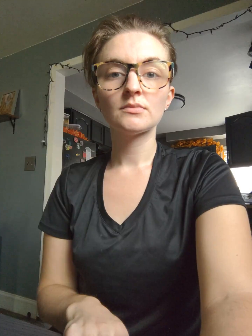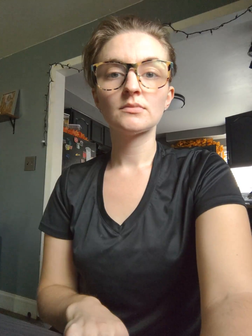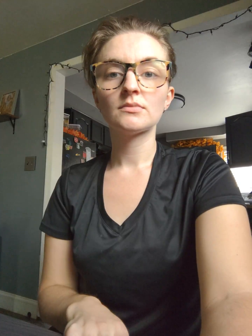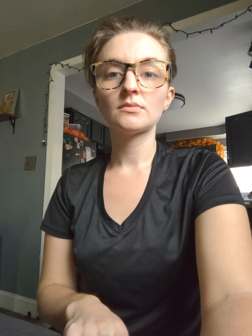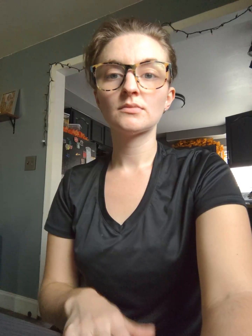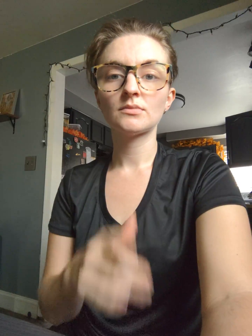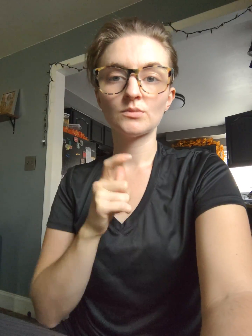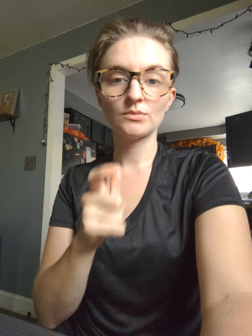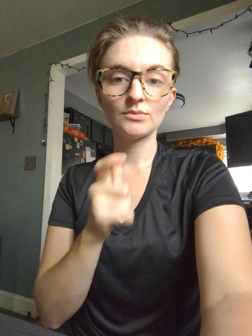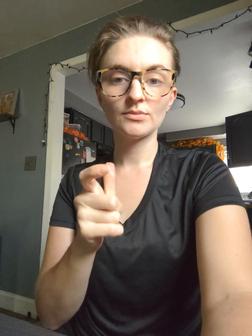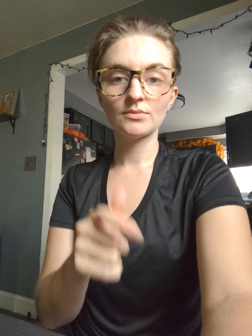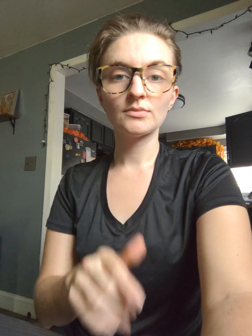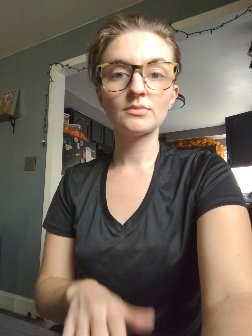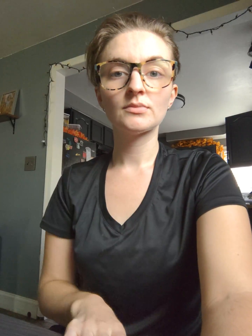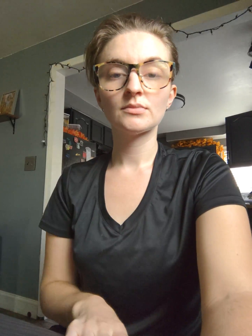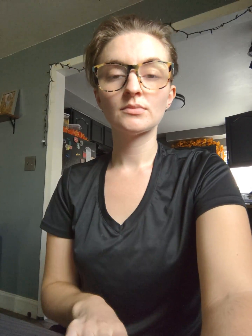run